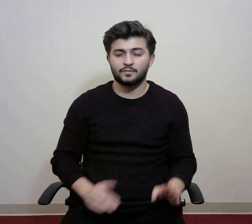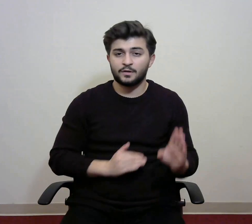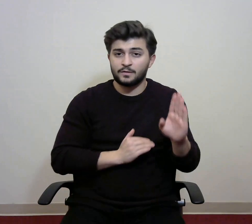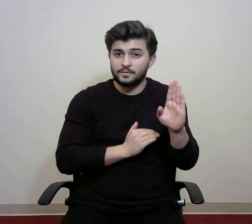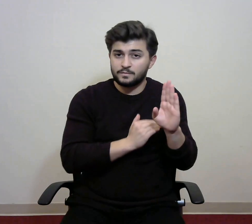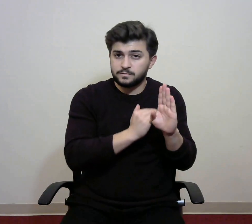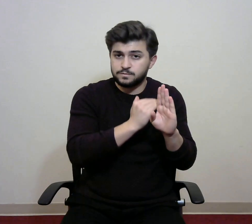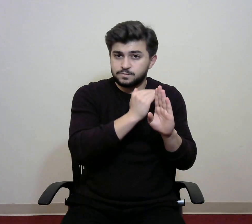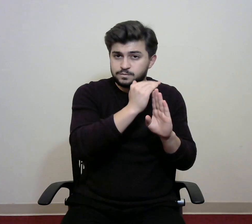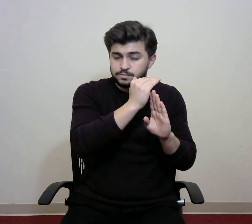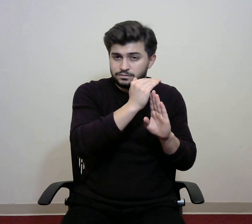uğur